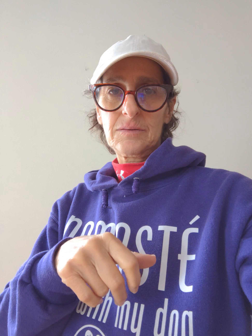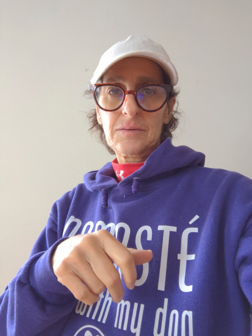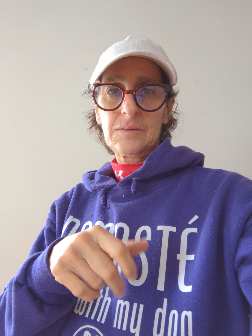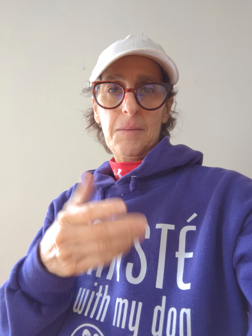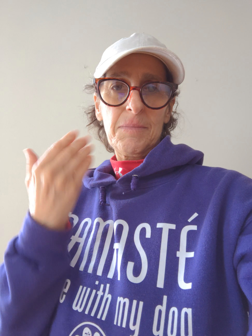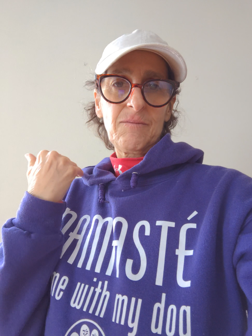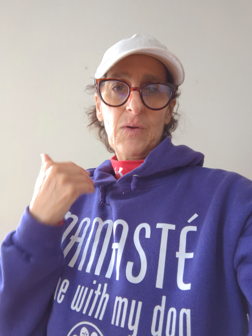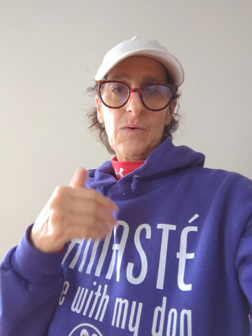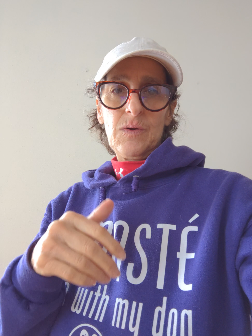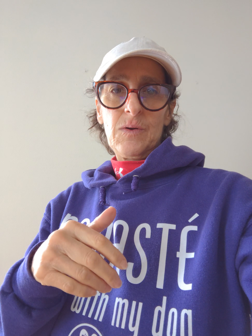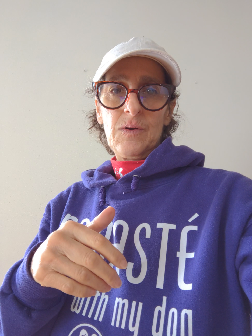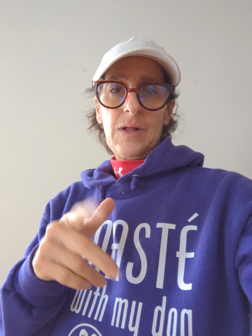before